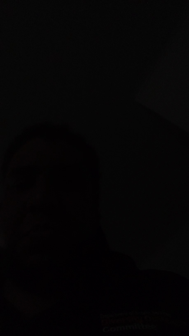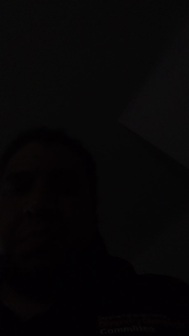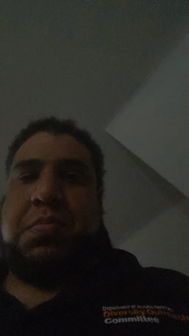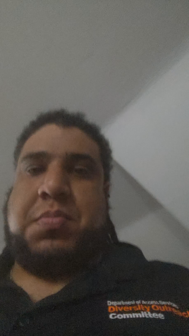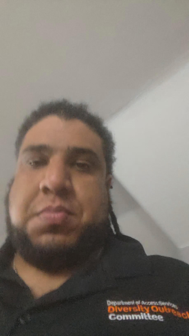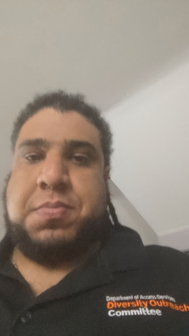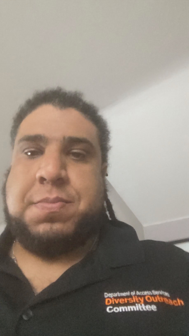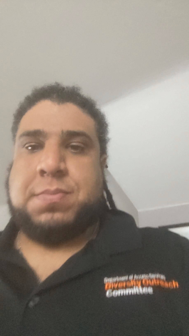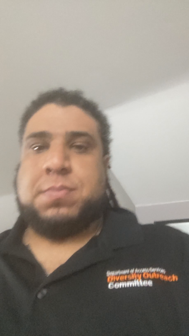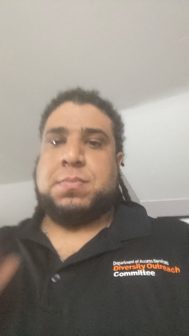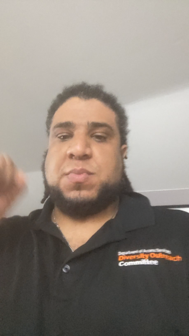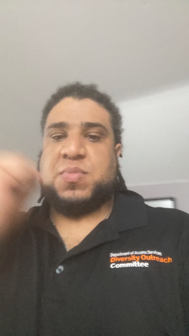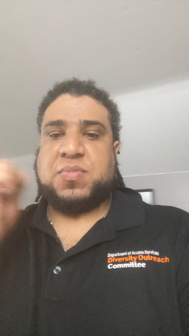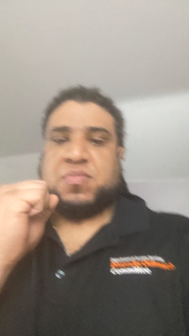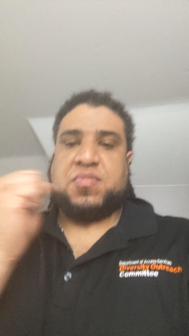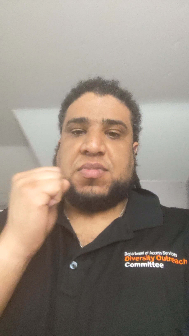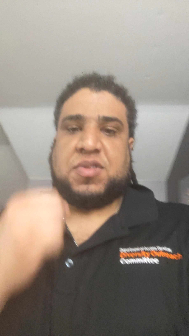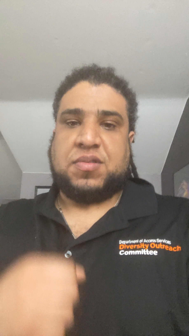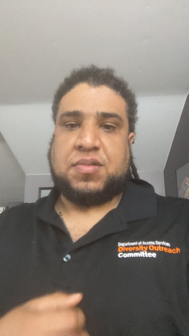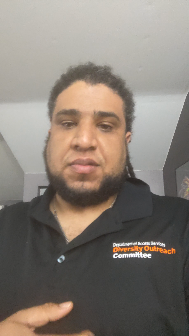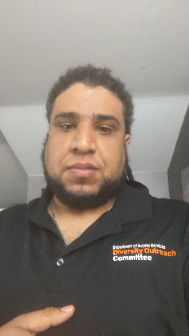cold